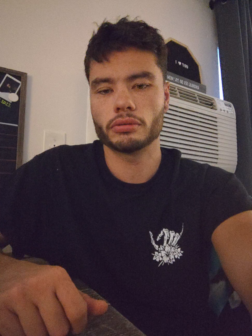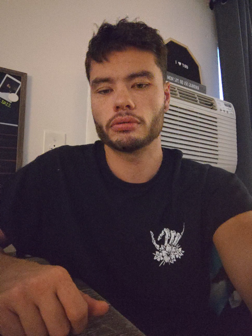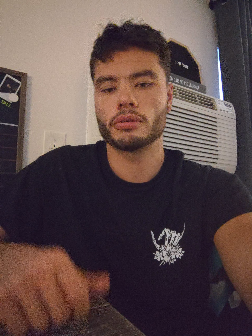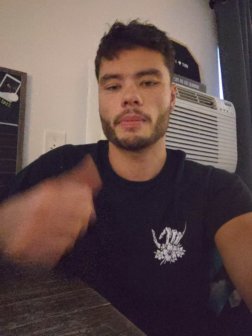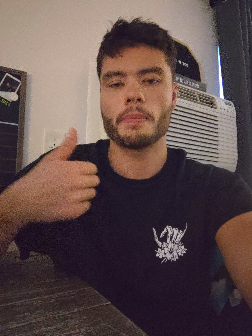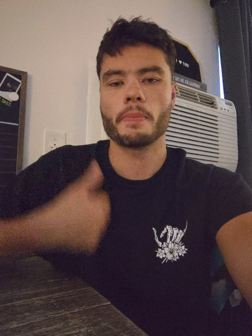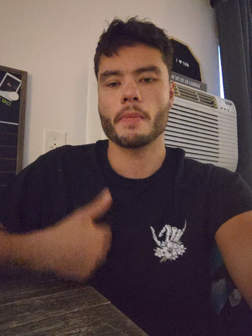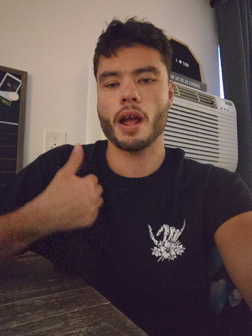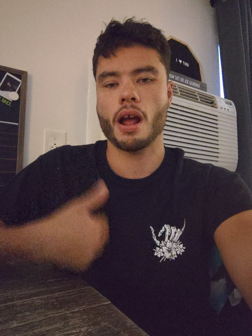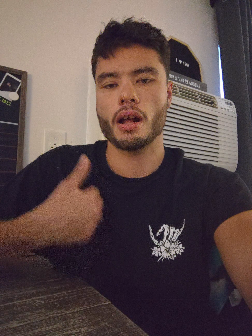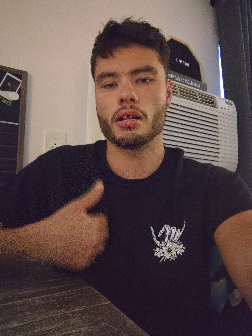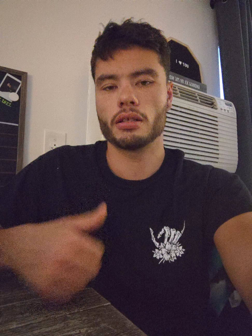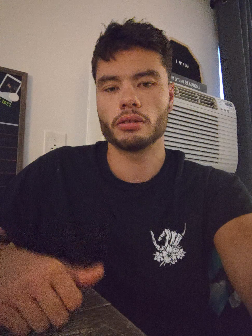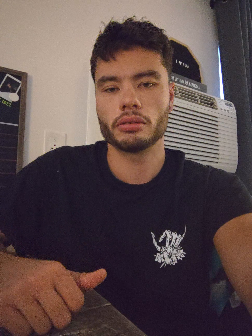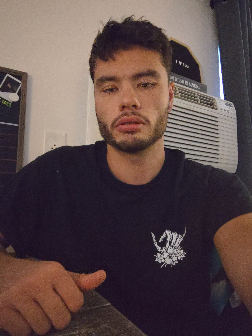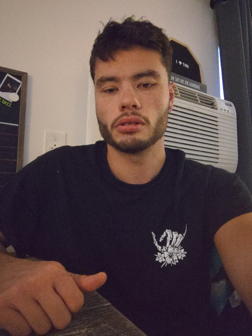bath